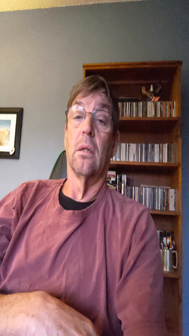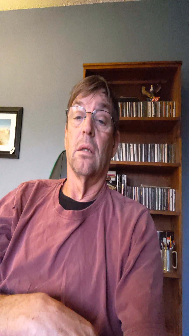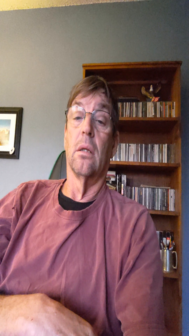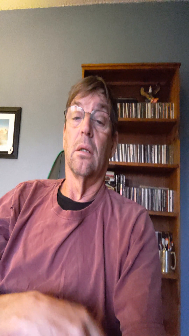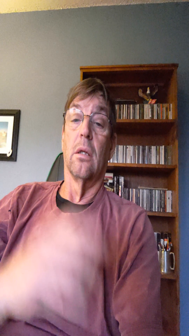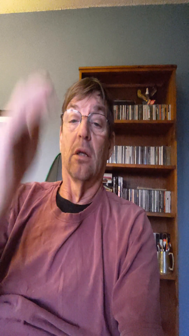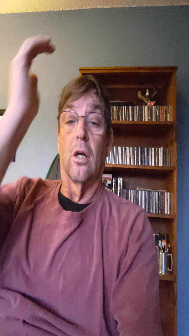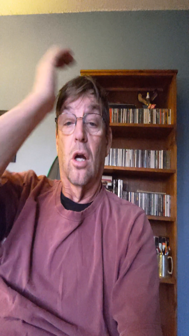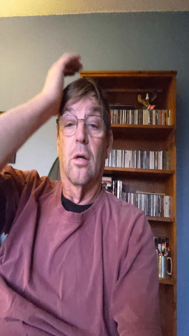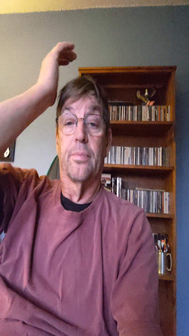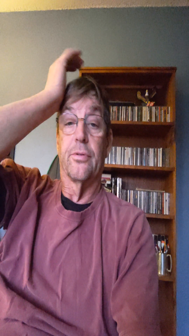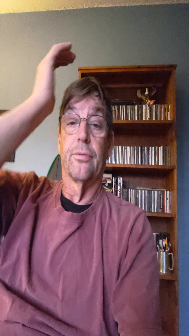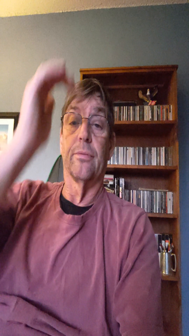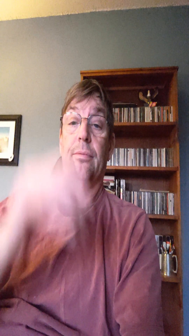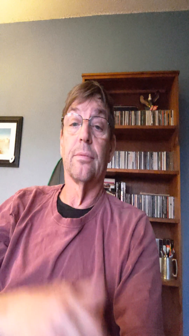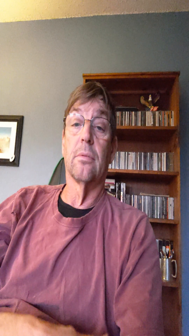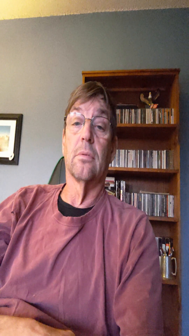garbage